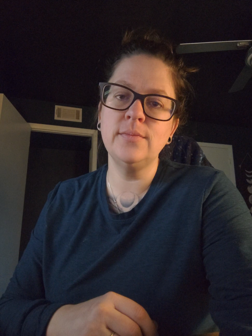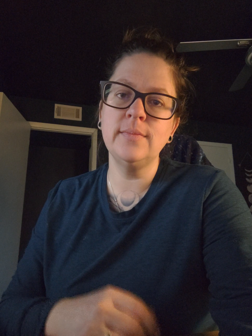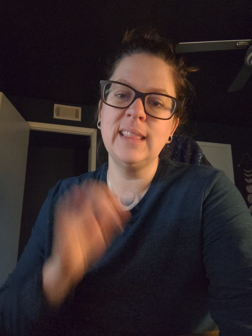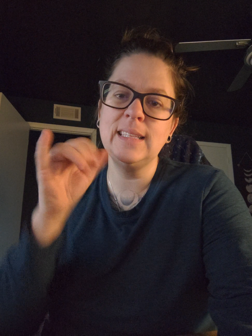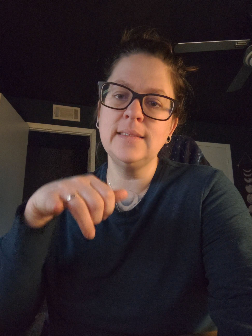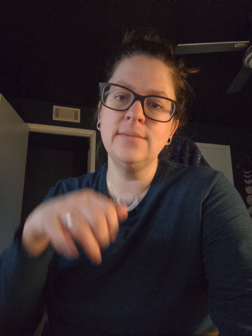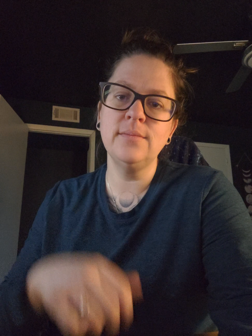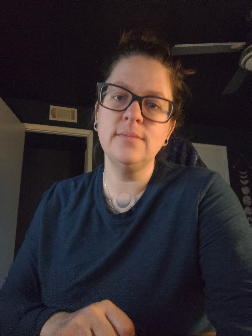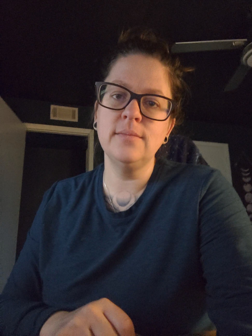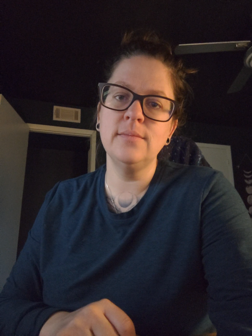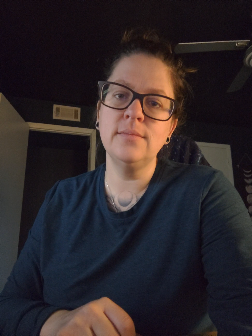that